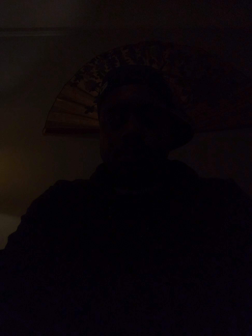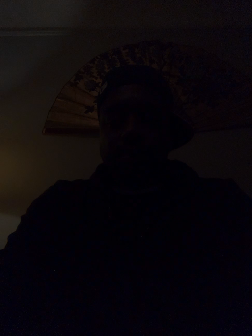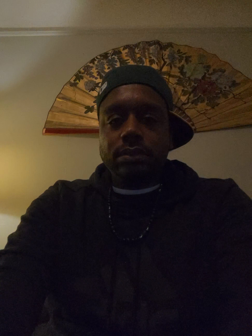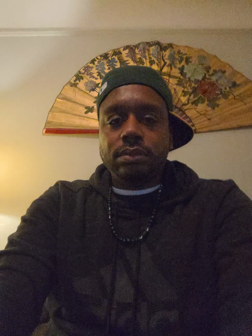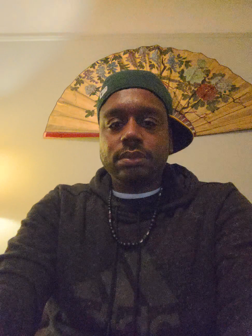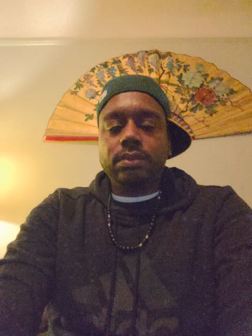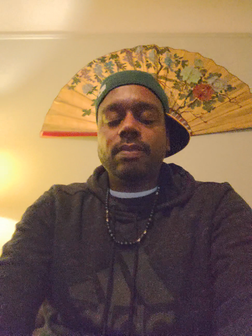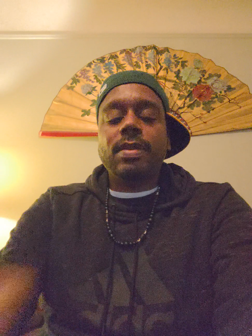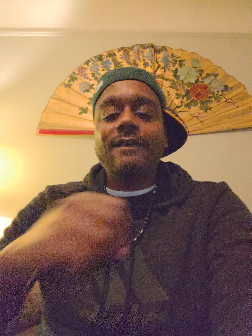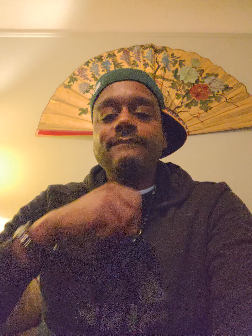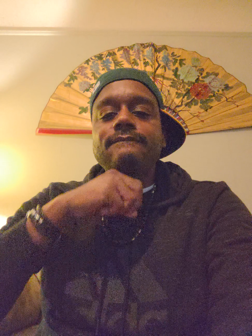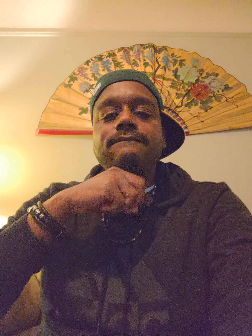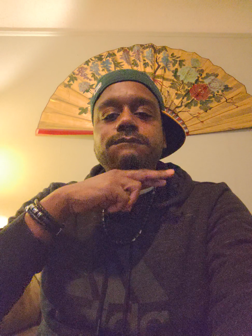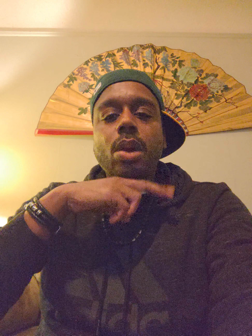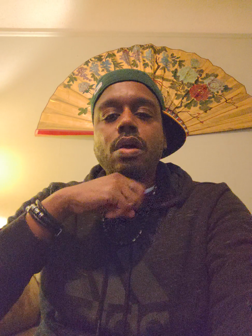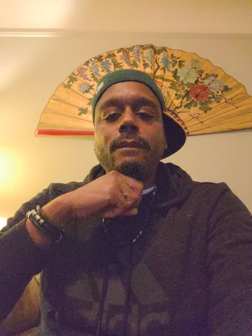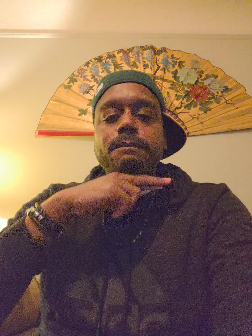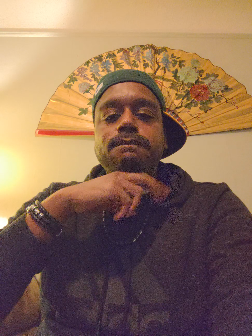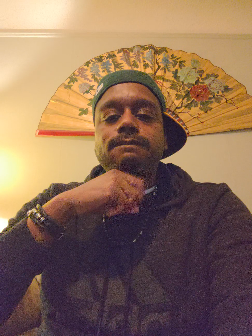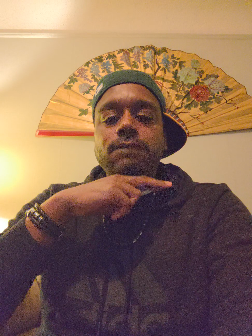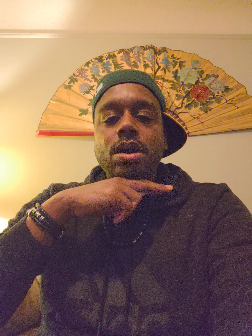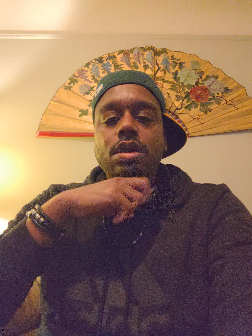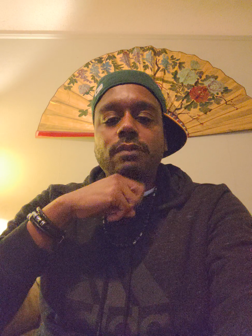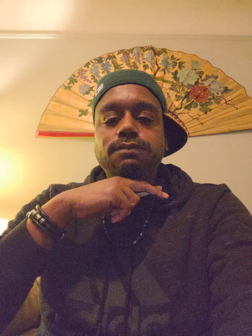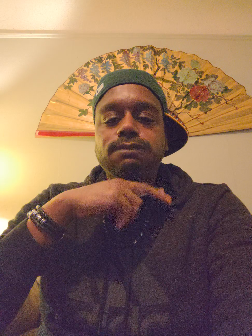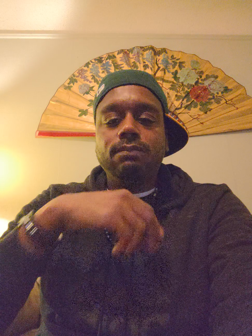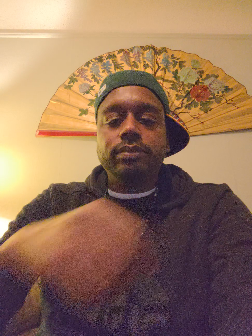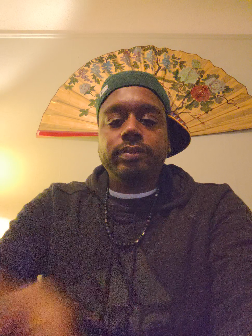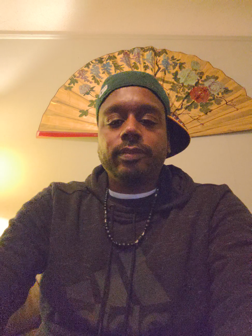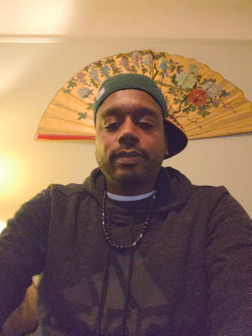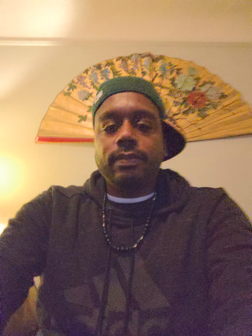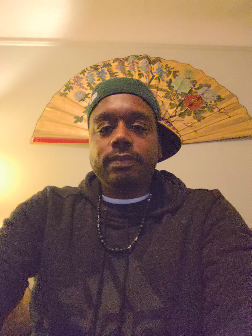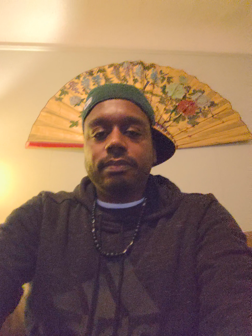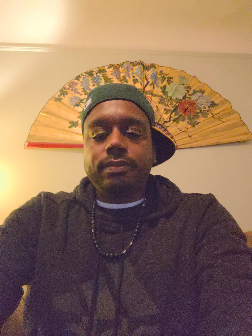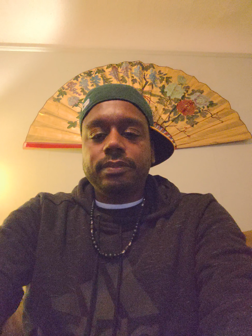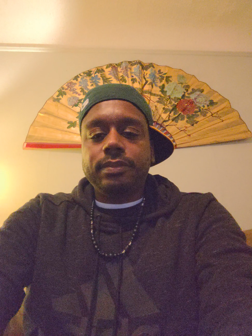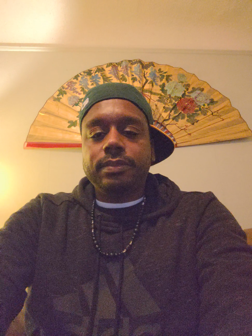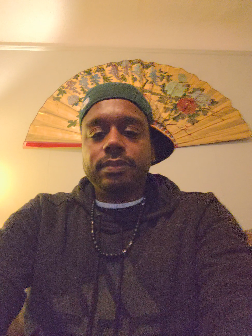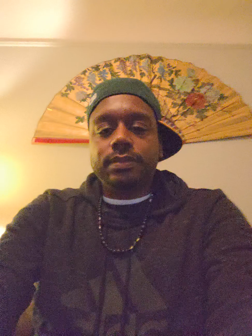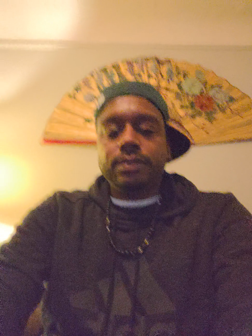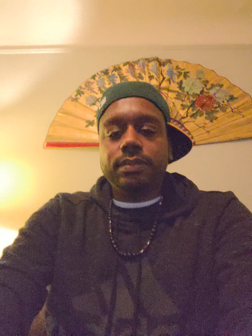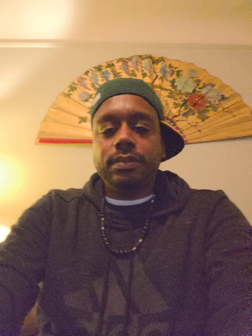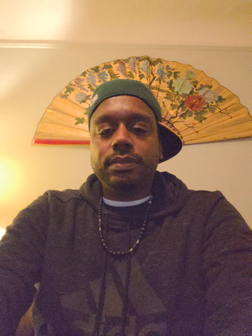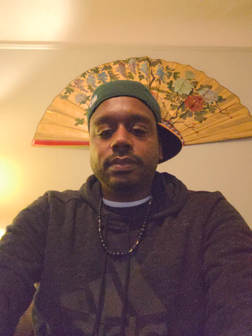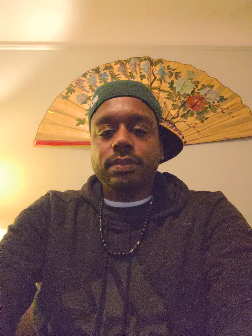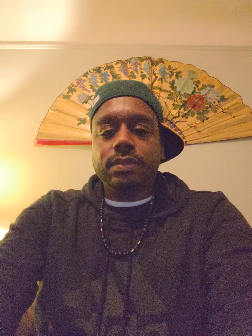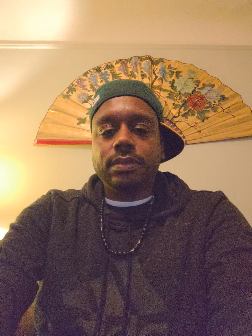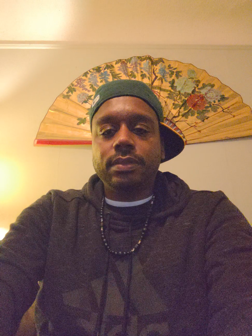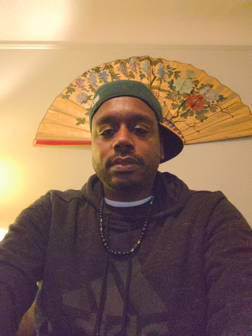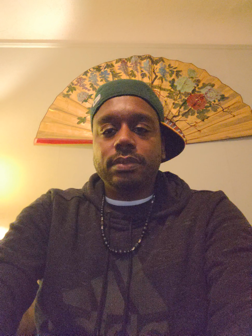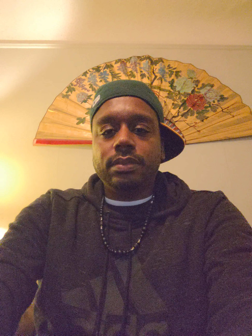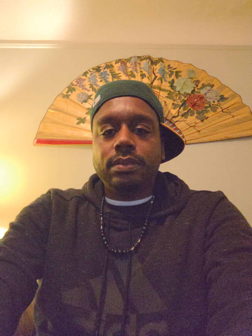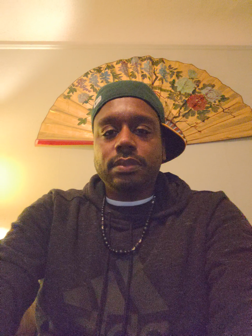frog